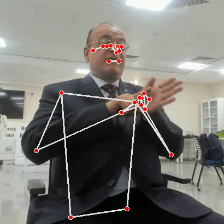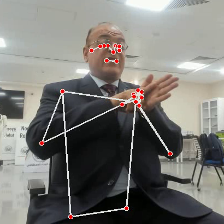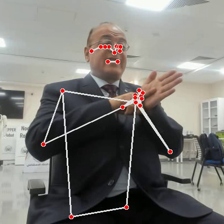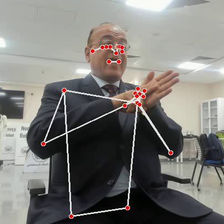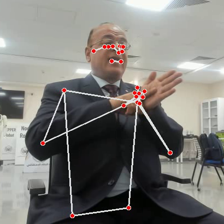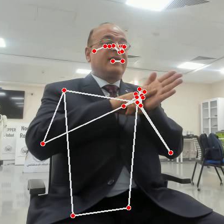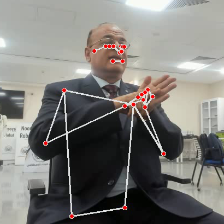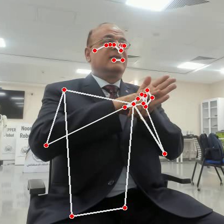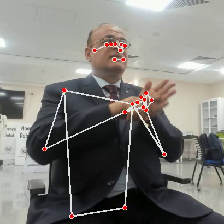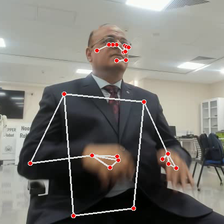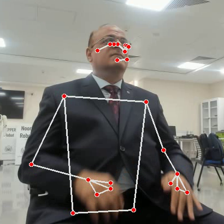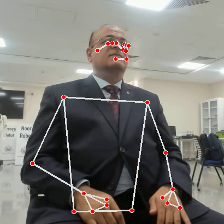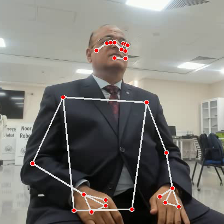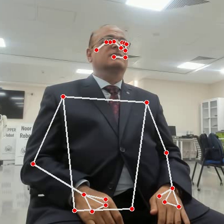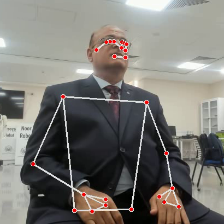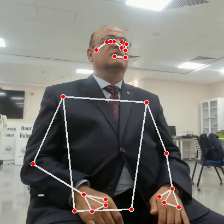fatan